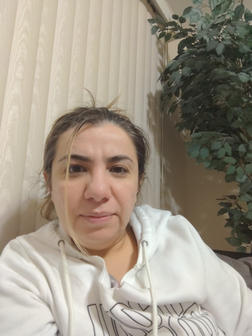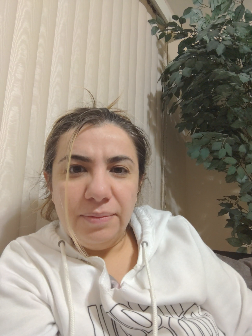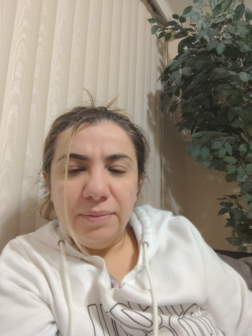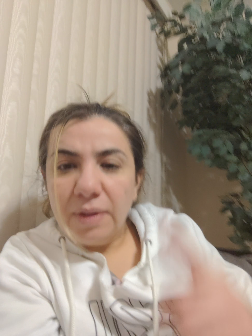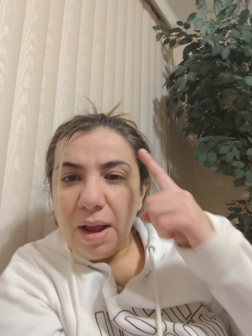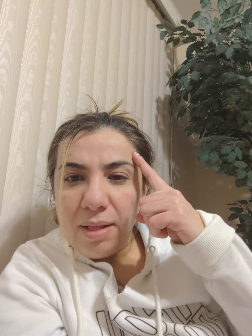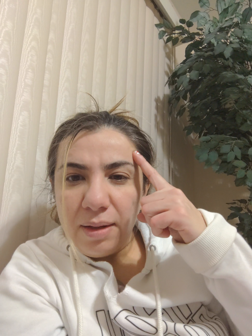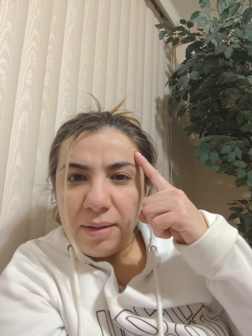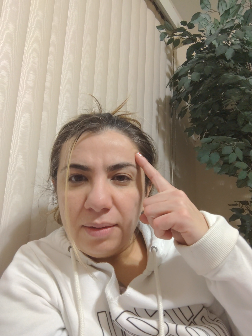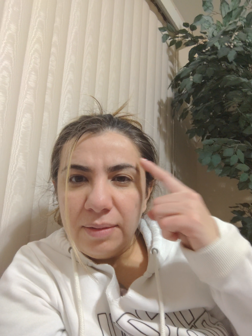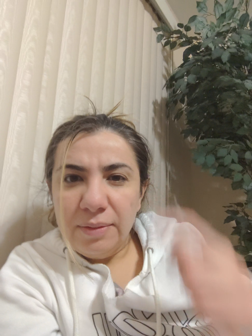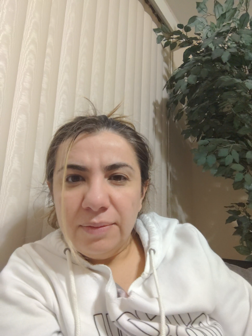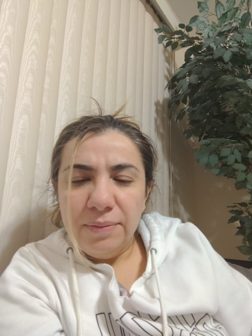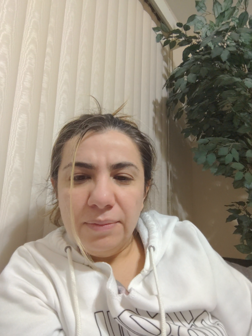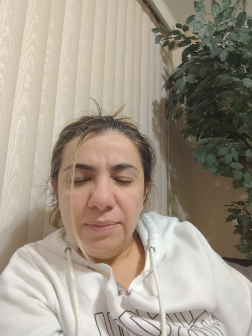think